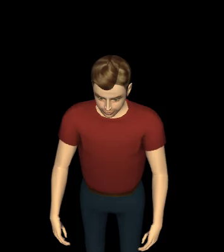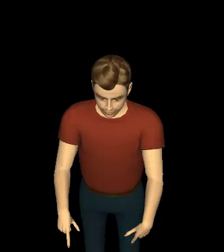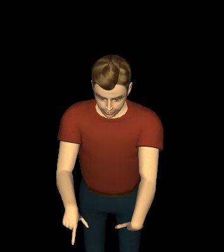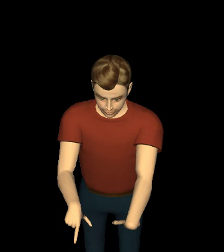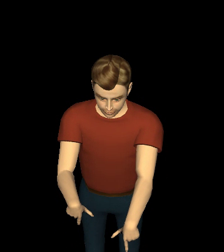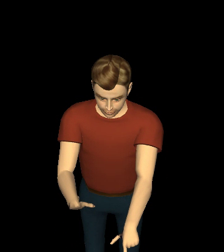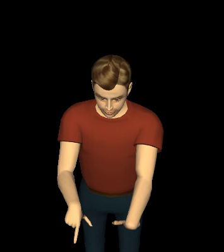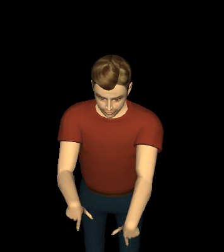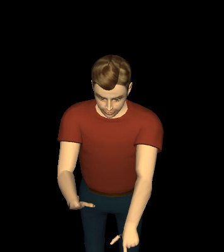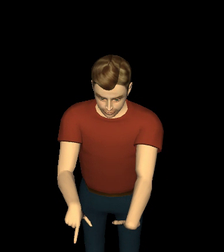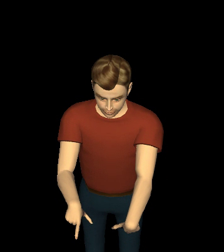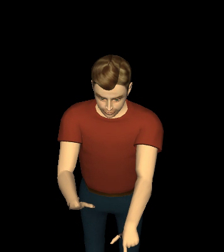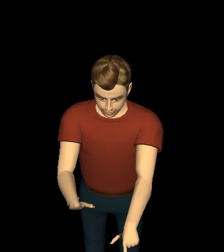سيرا على الأقدام